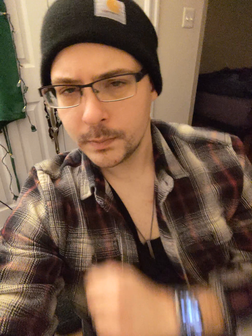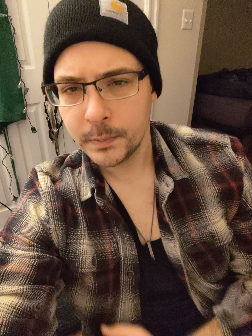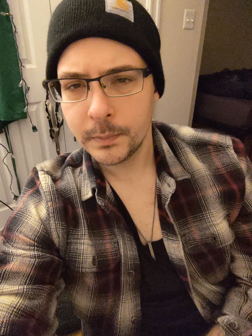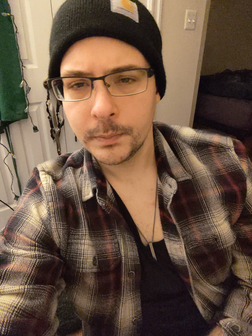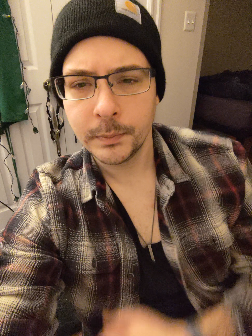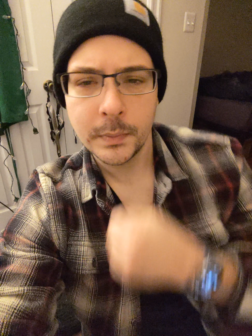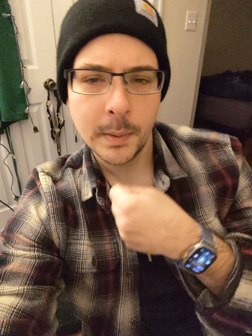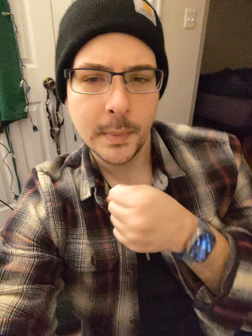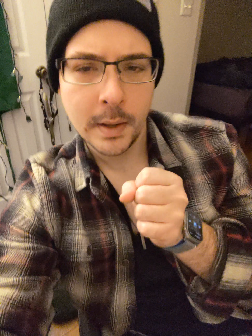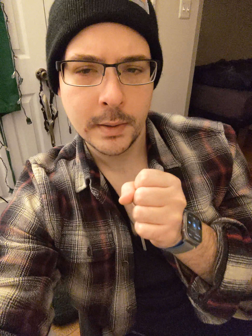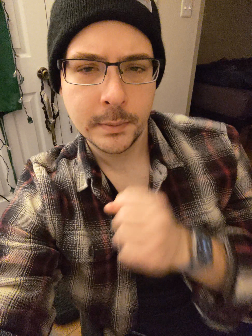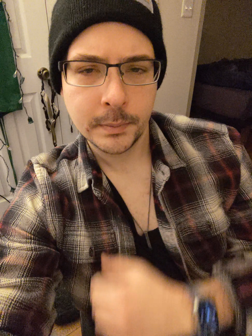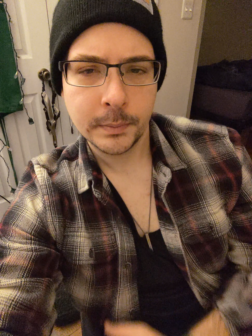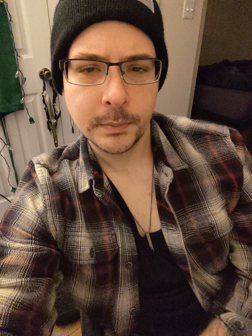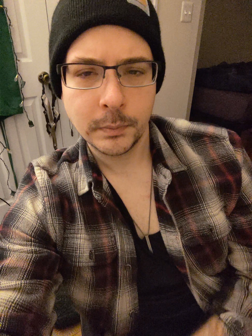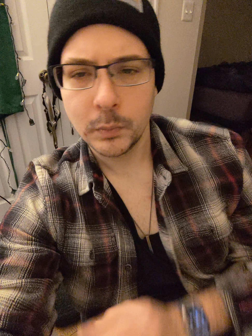make